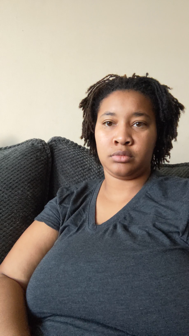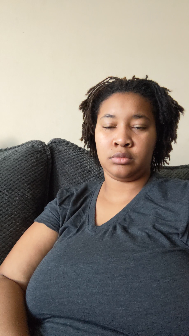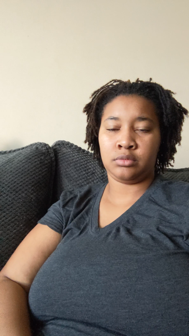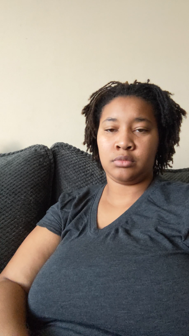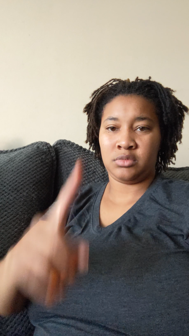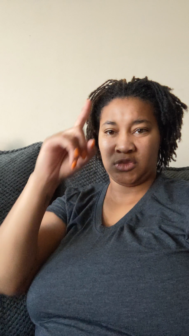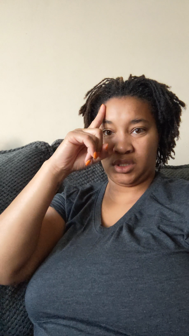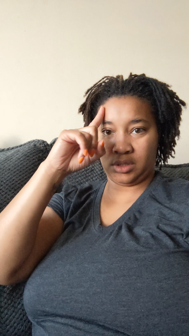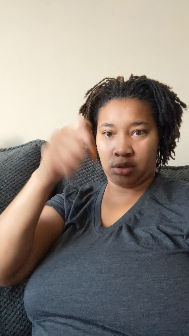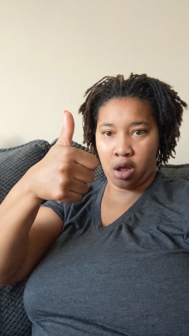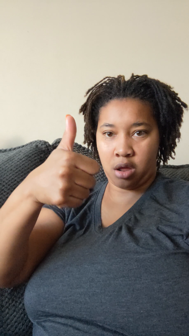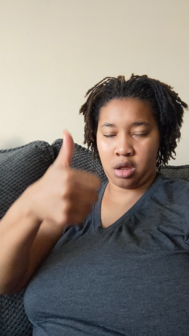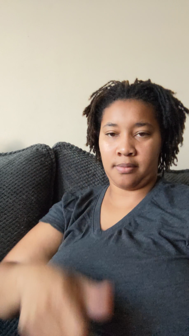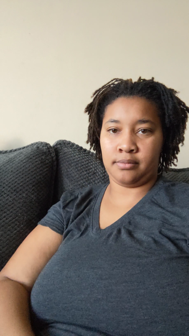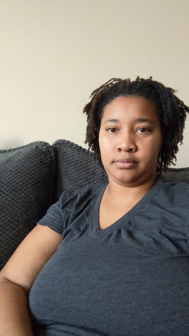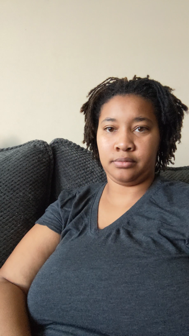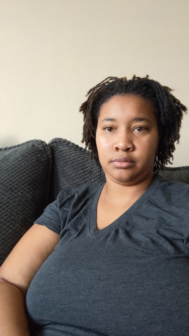dime